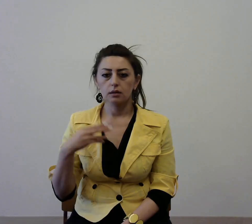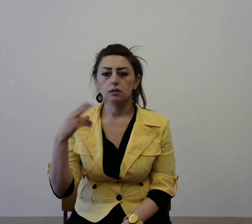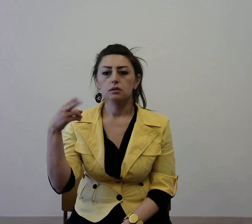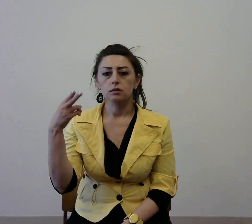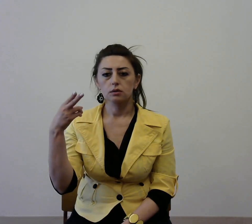D